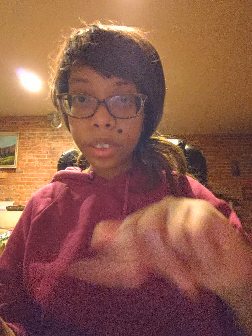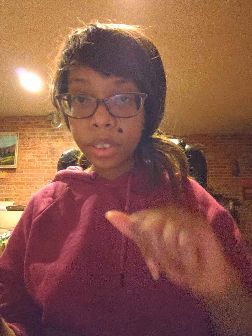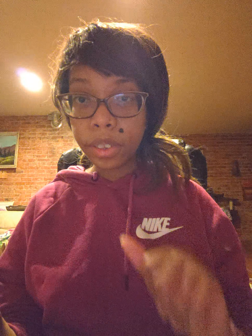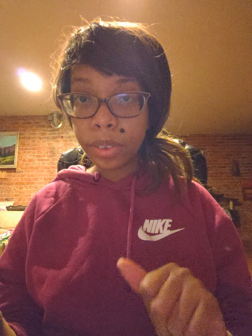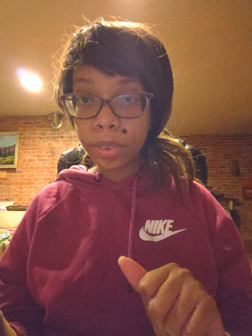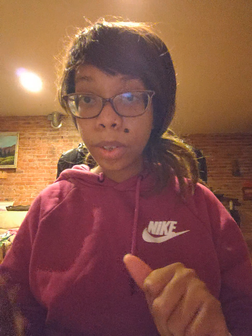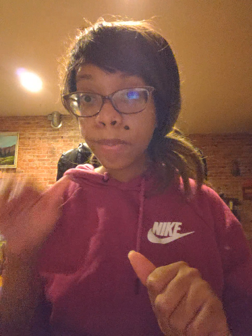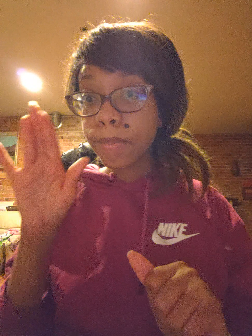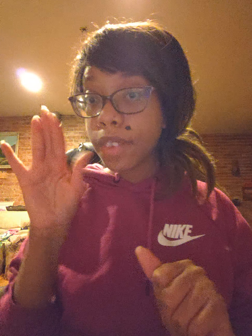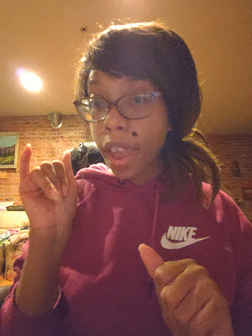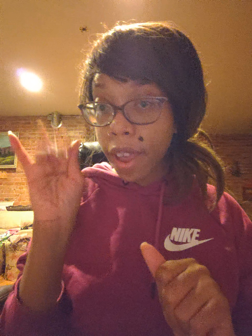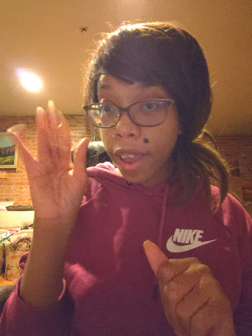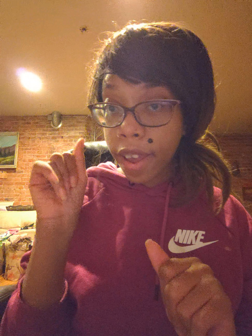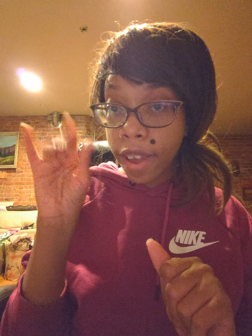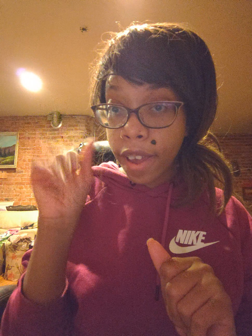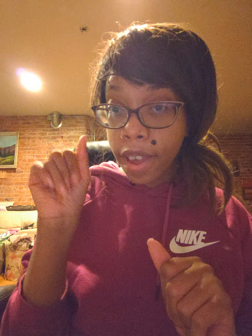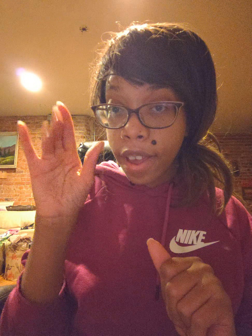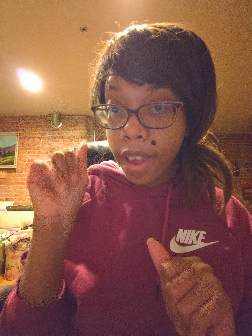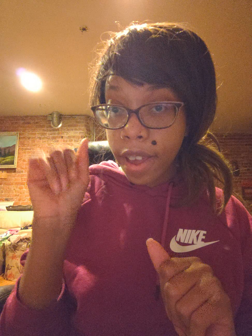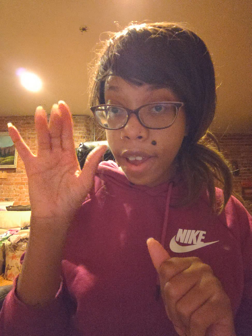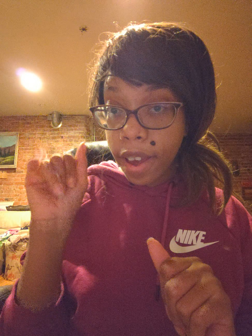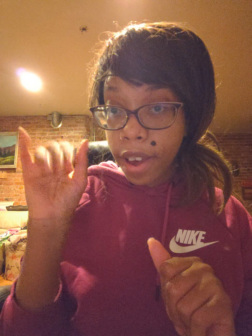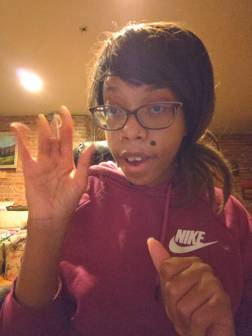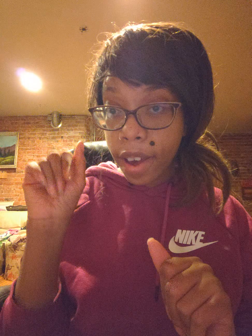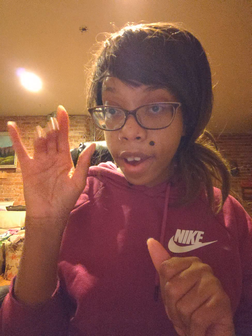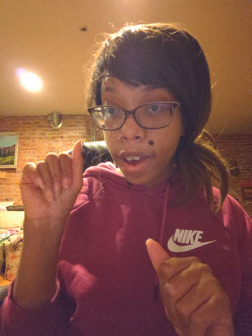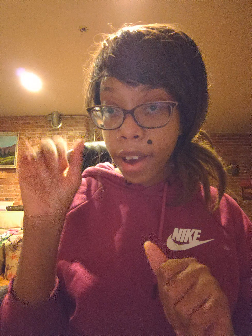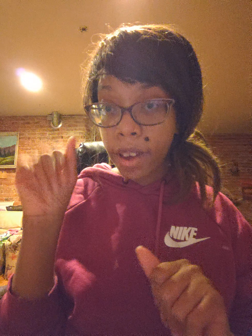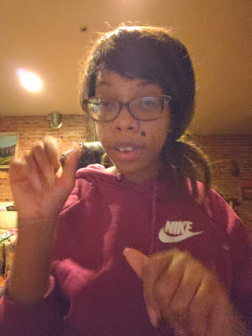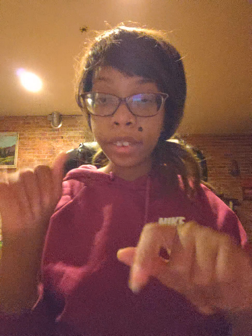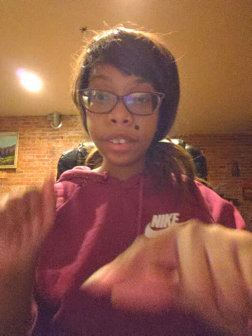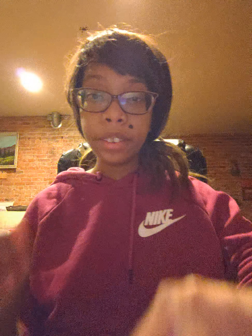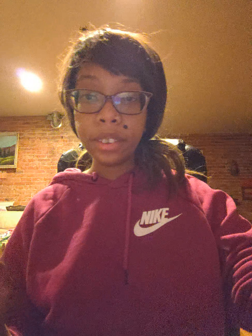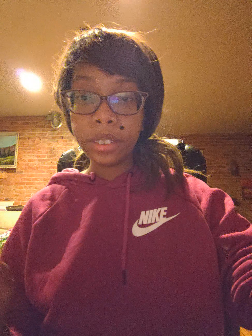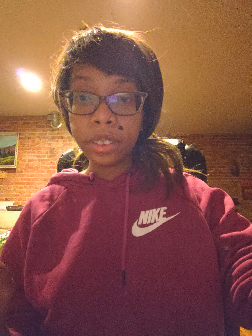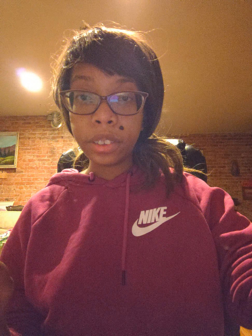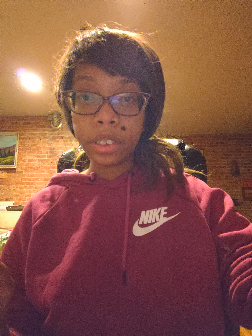bye